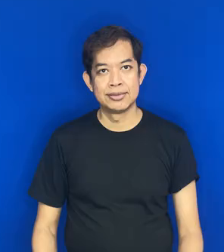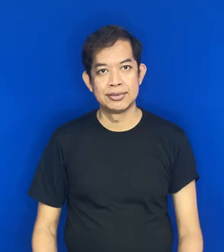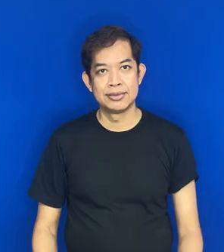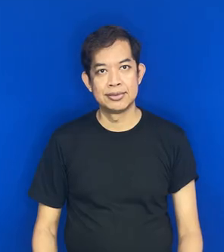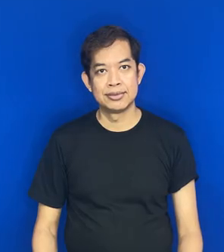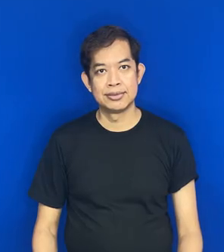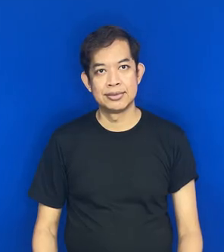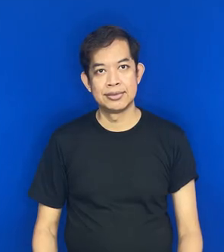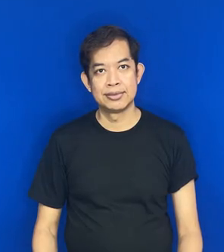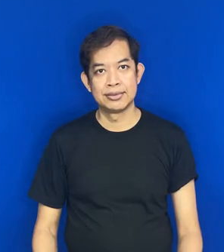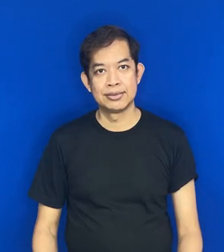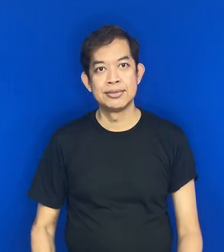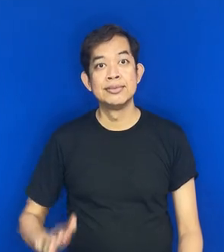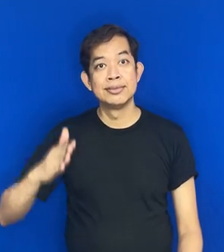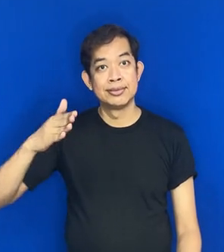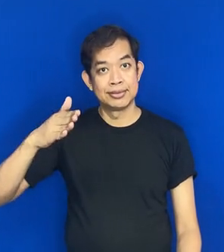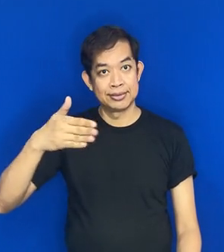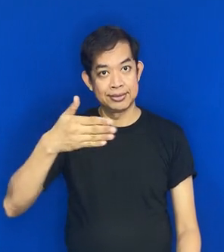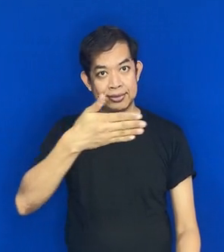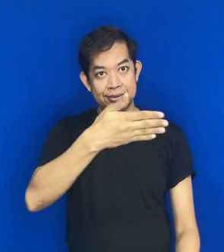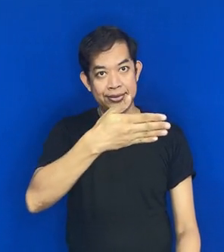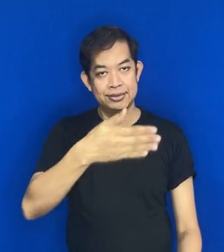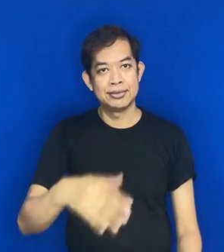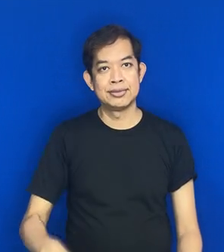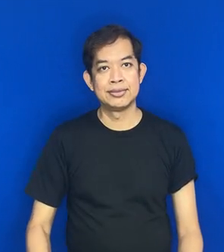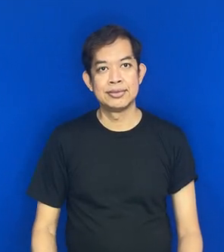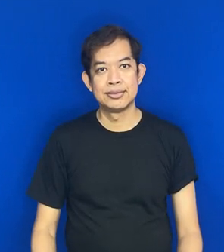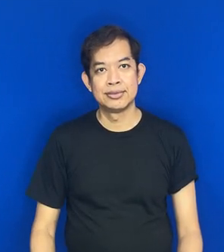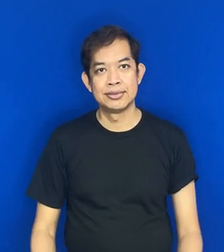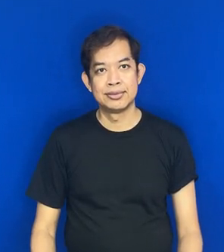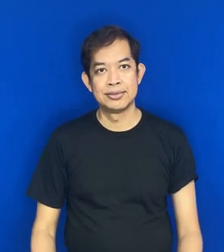fish